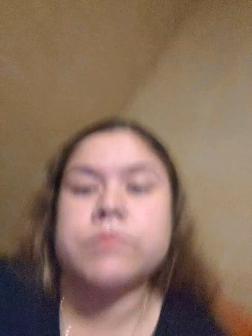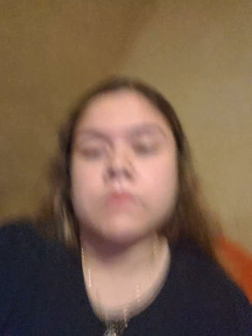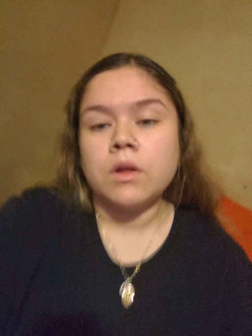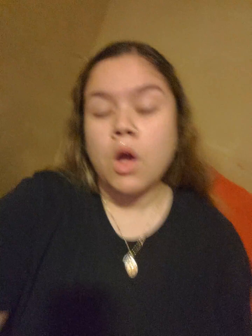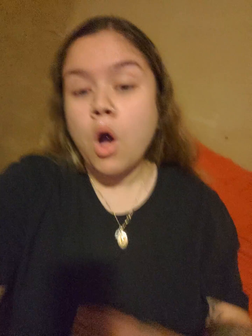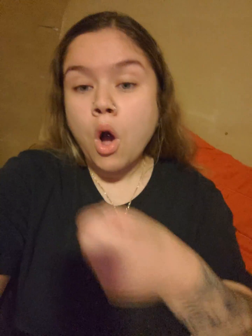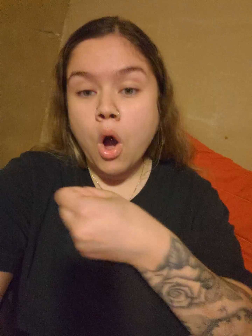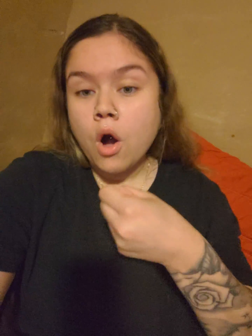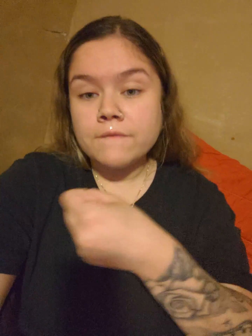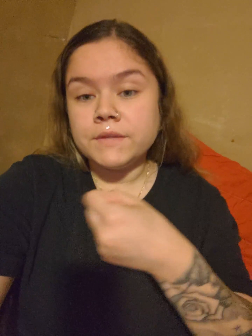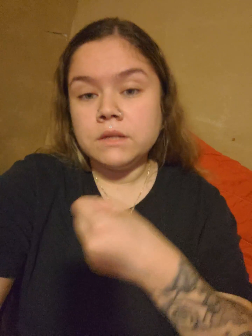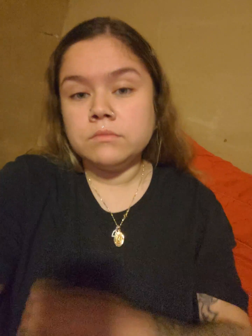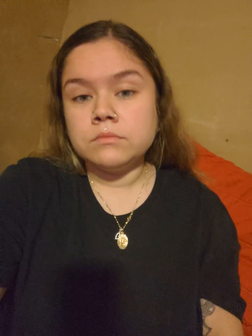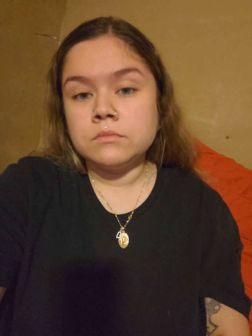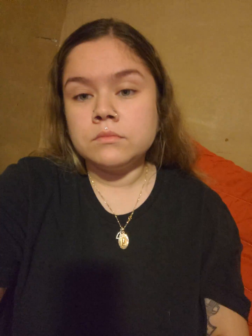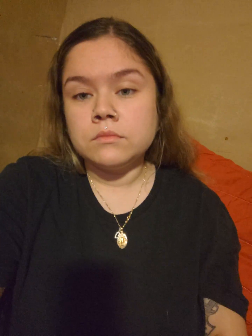coffee